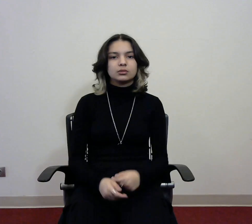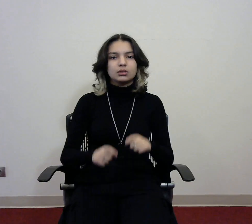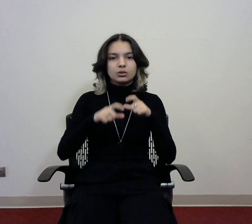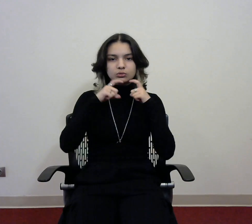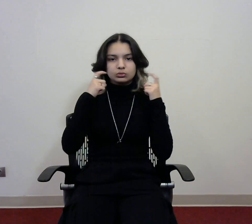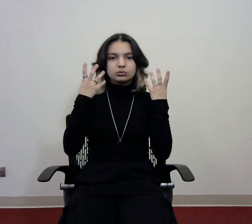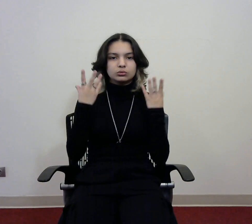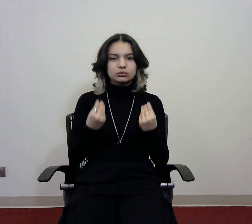ad günü